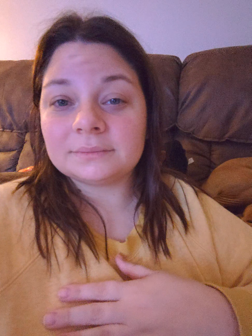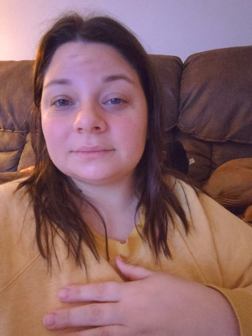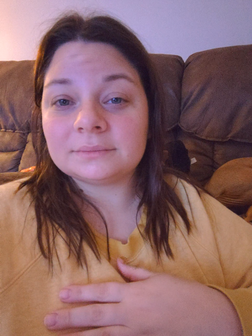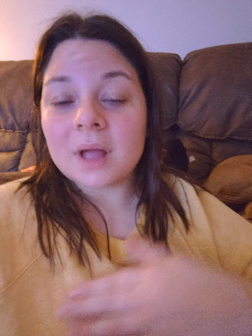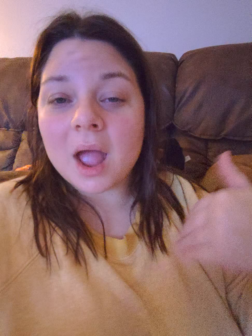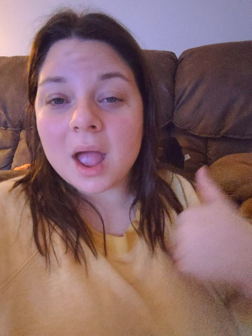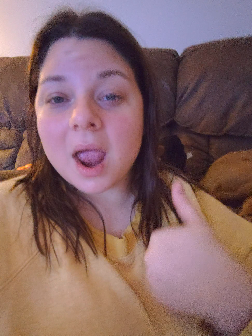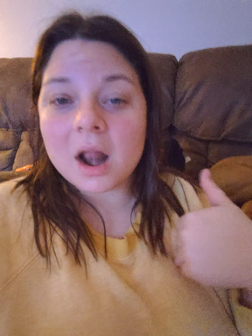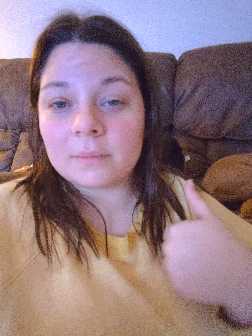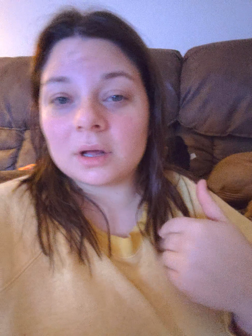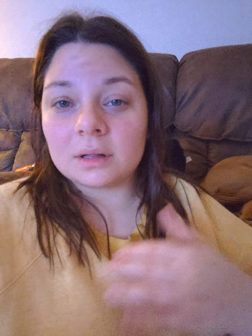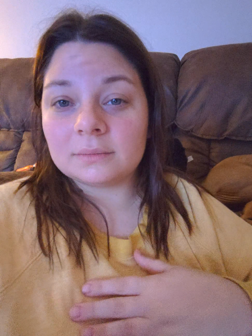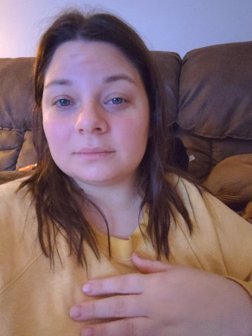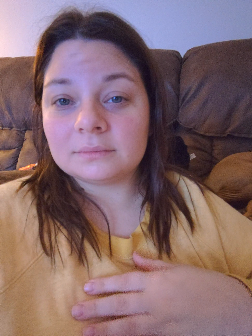animal